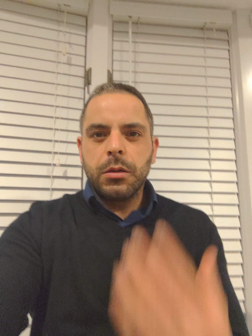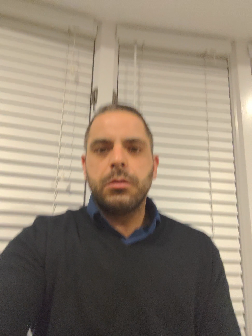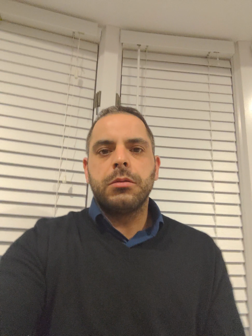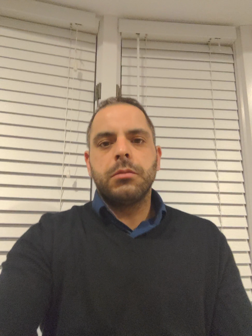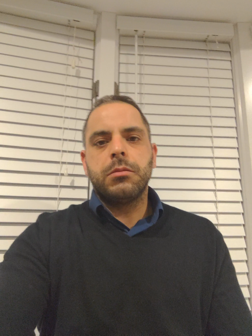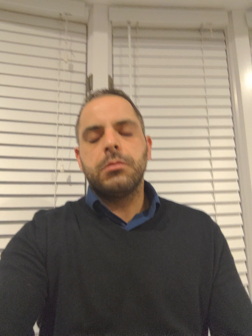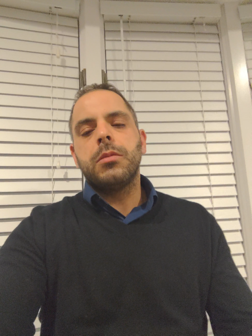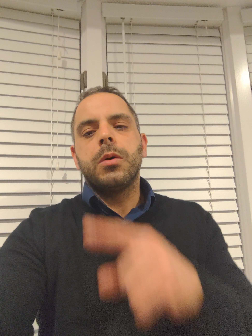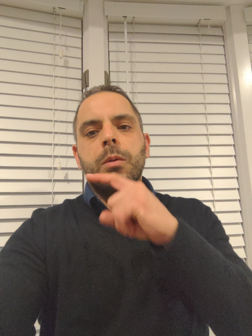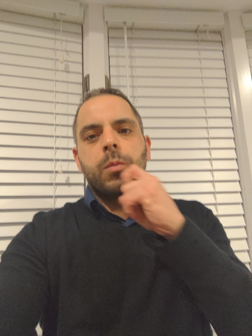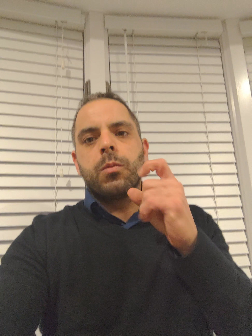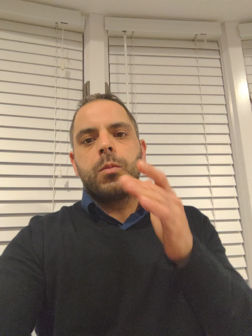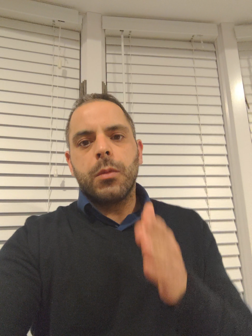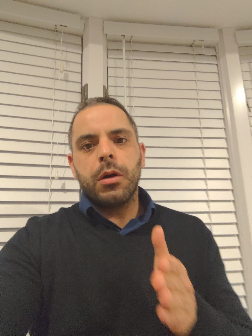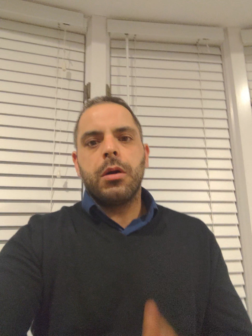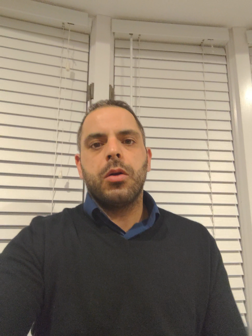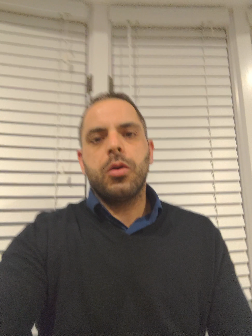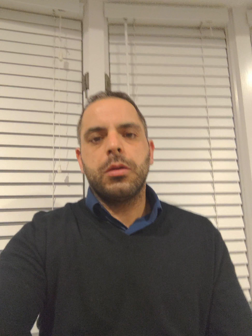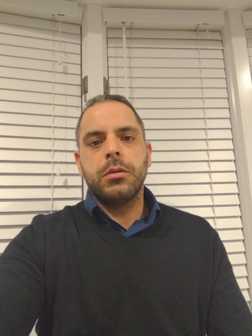dryer